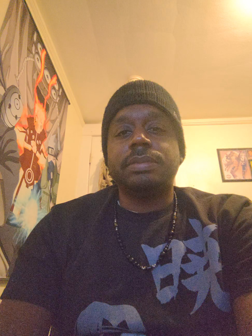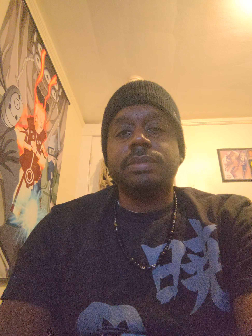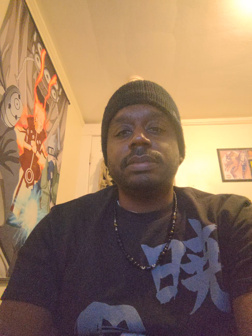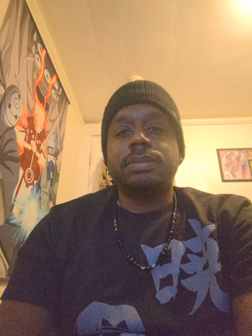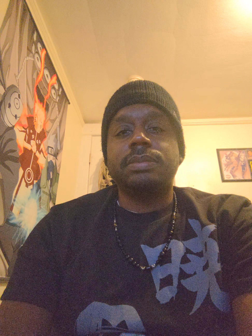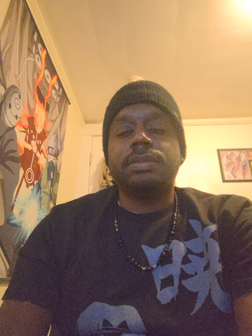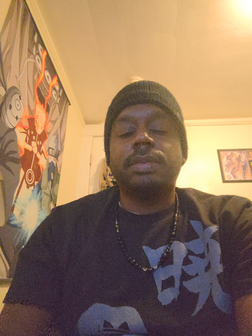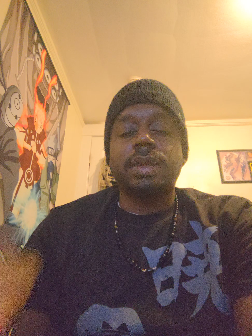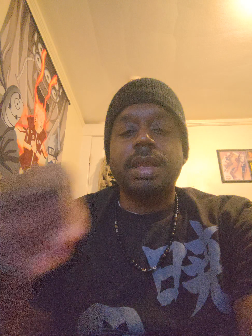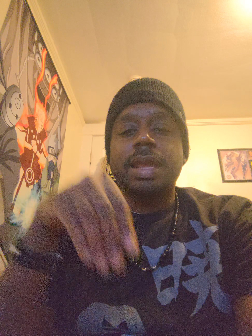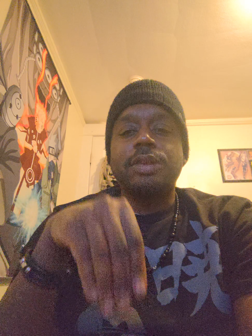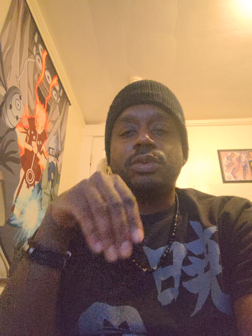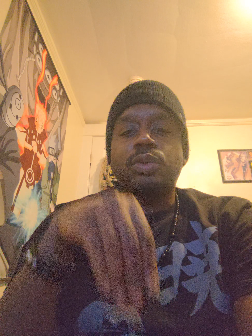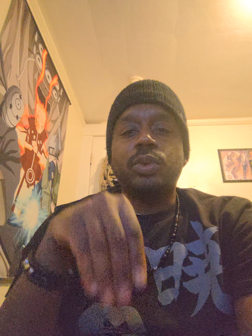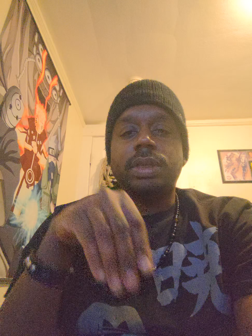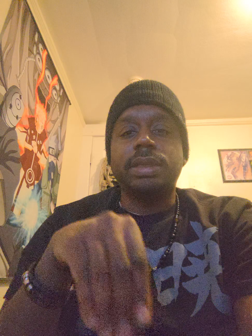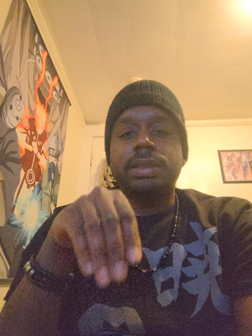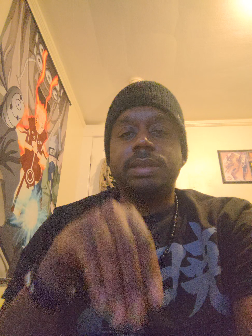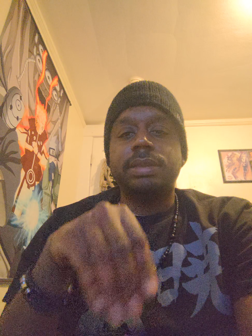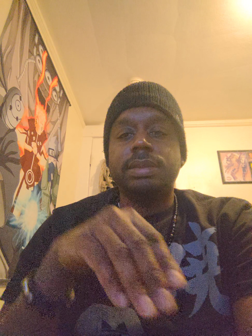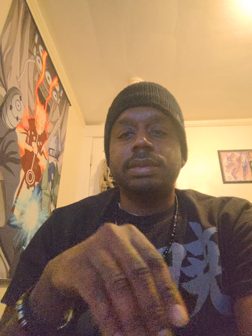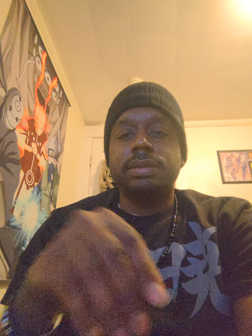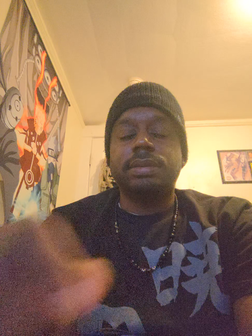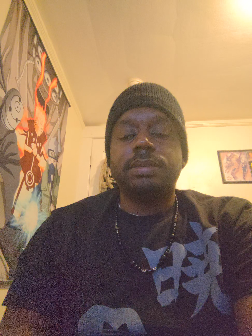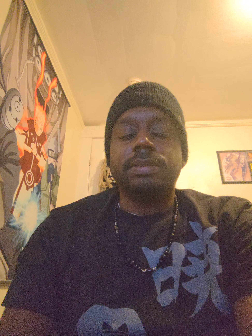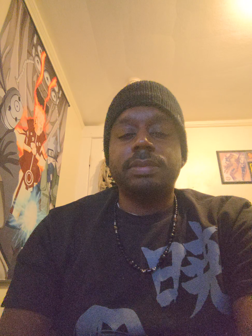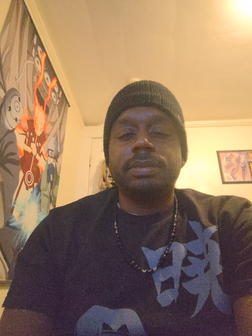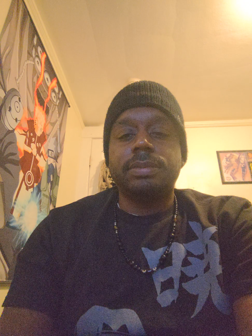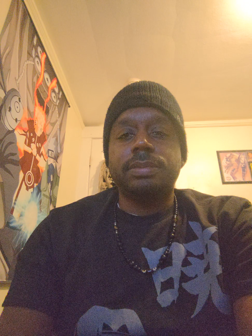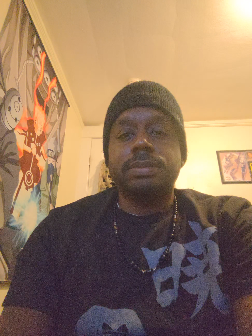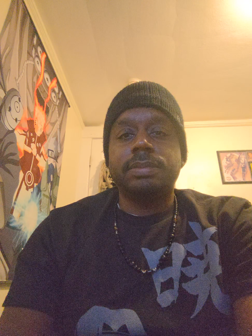into